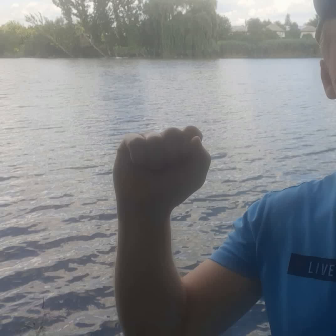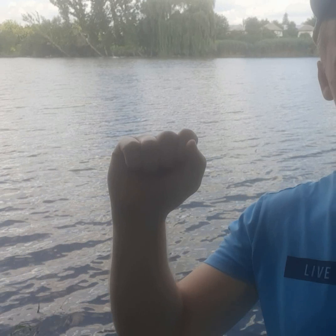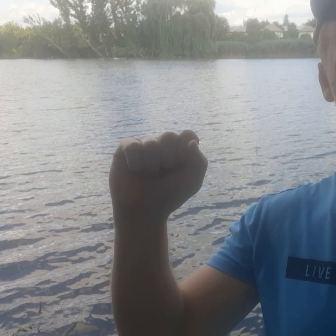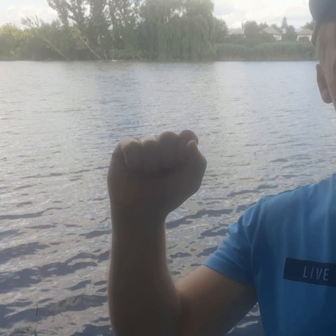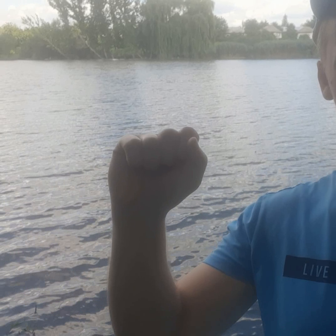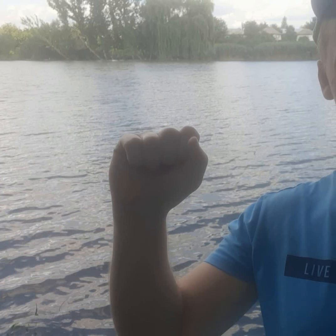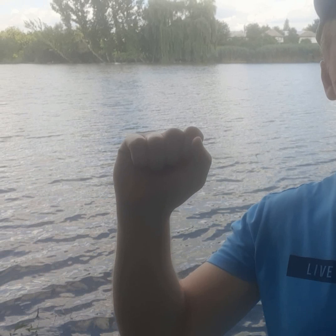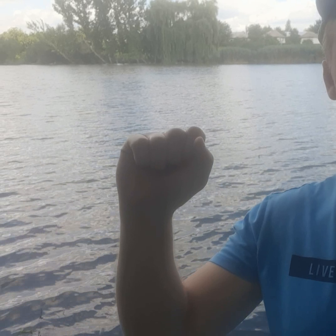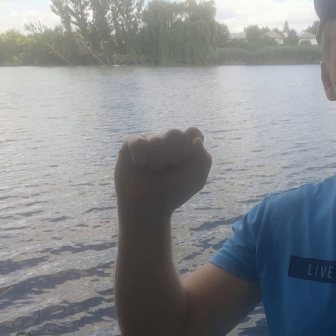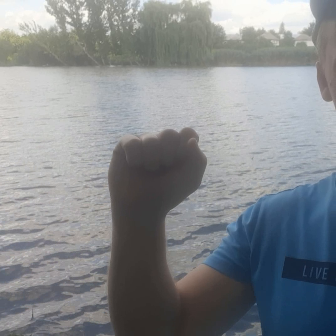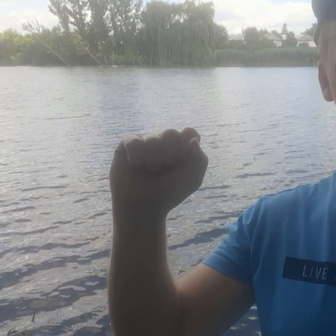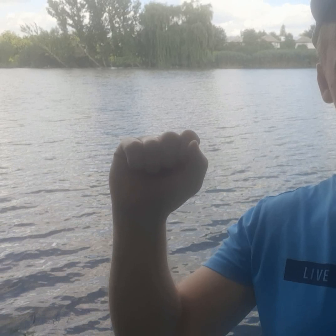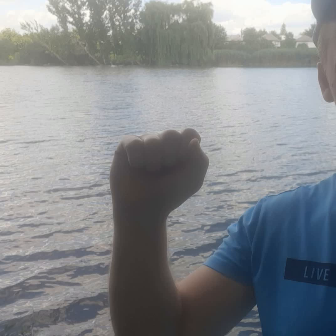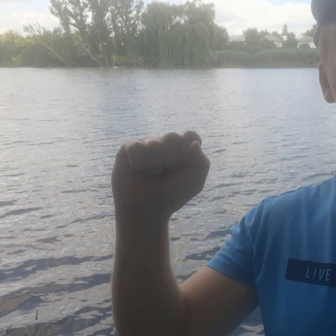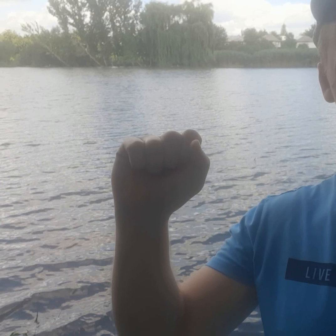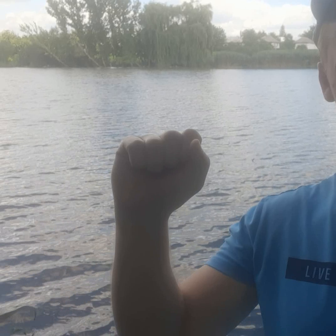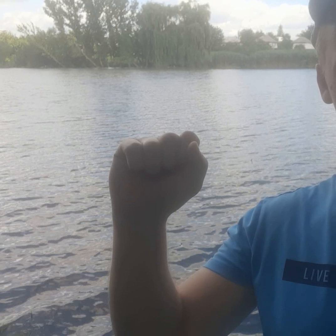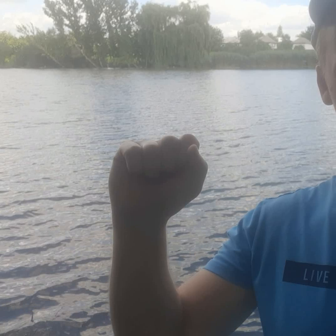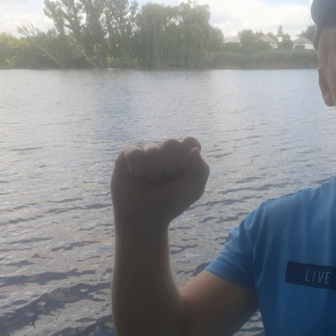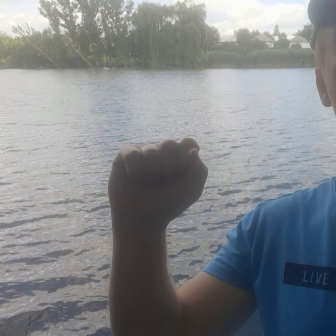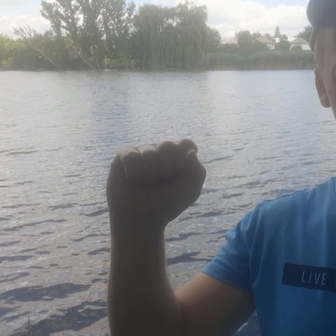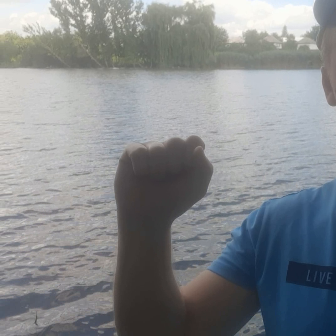А